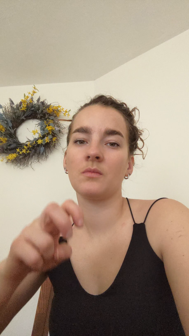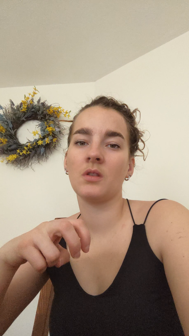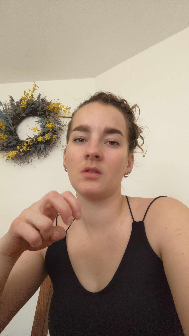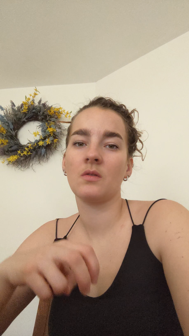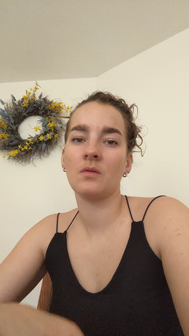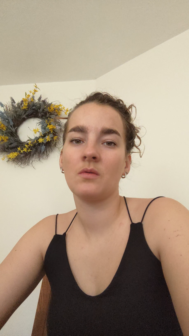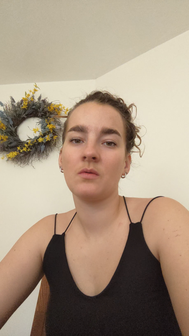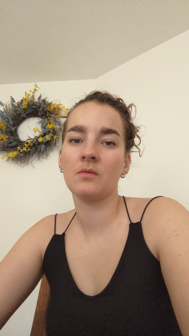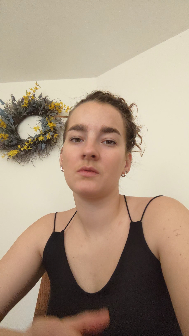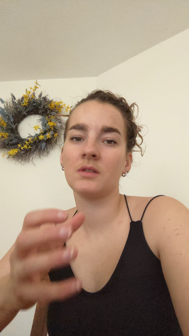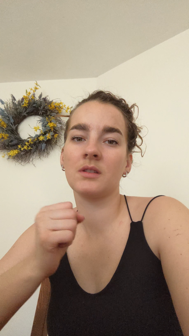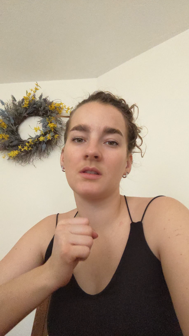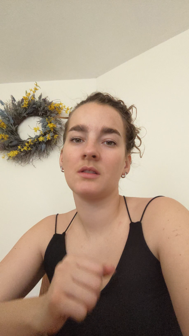get